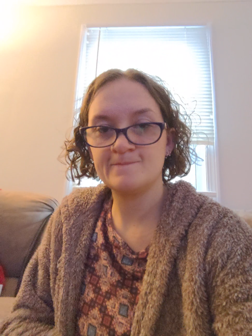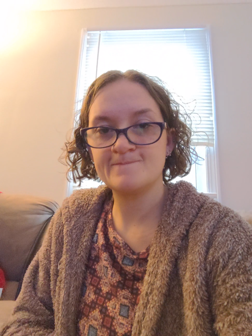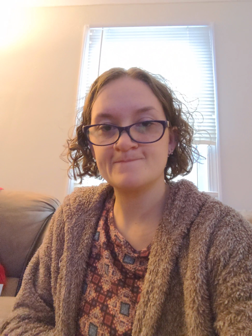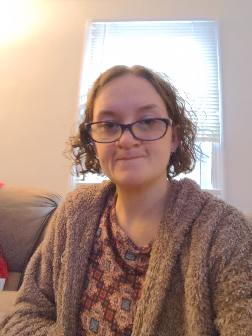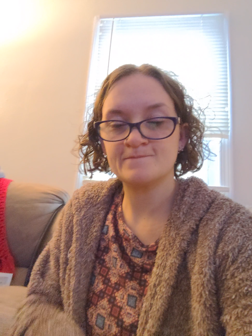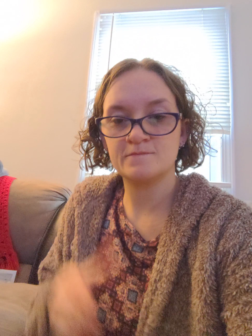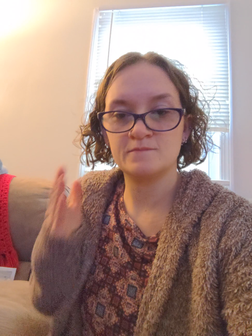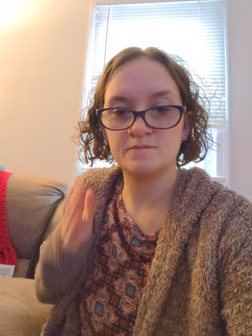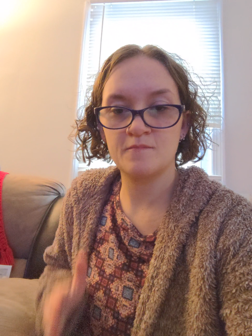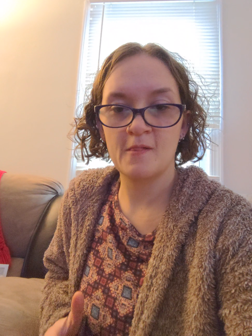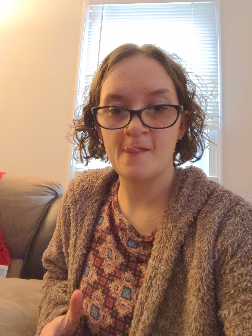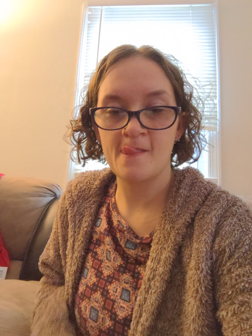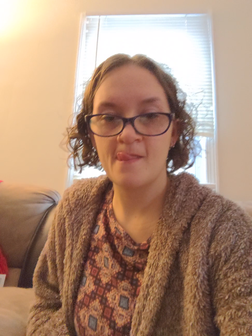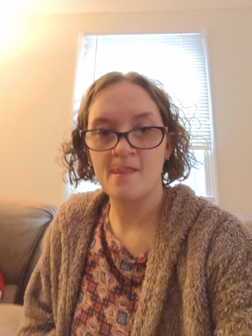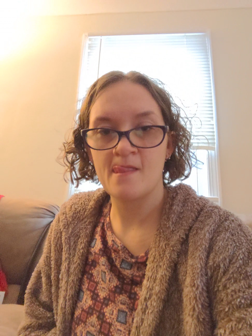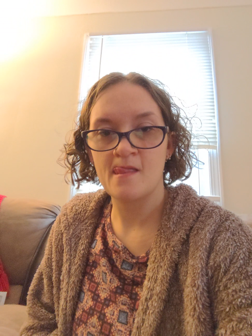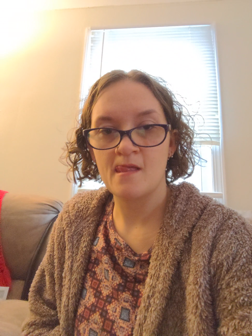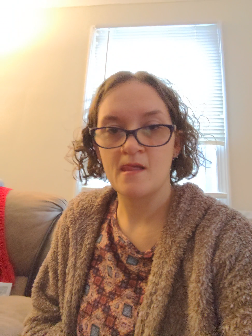beside